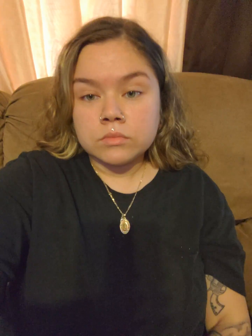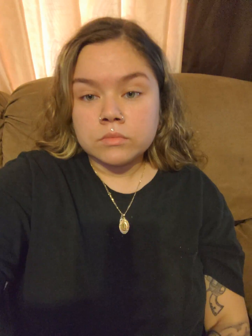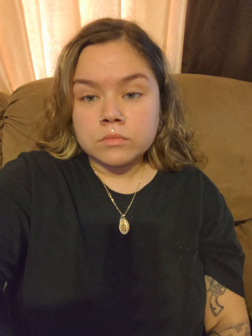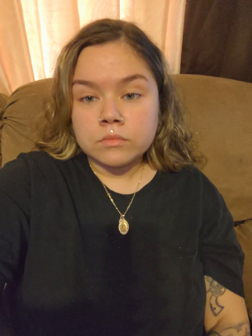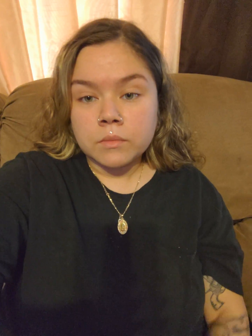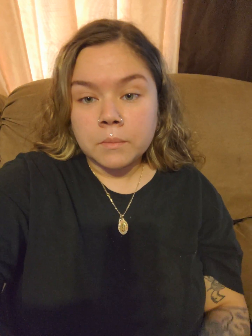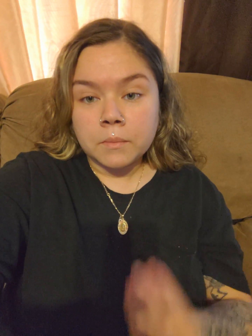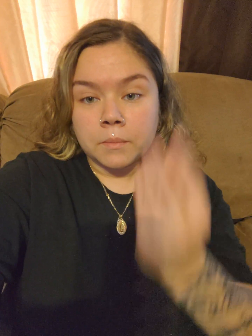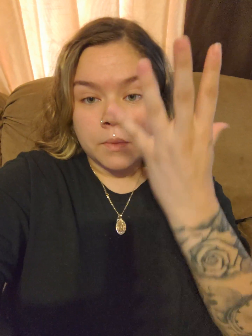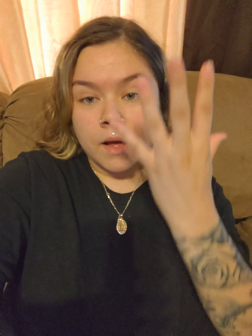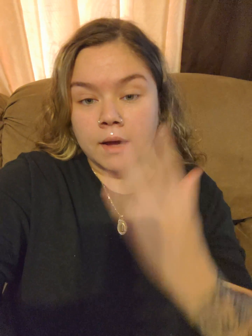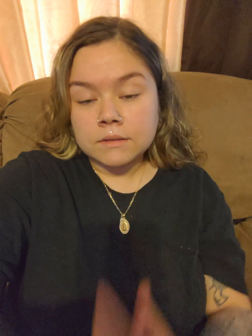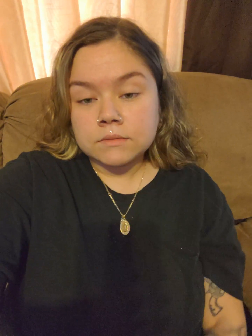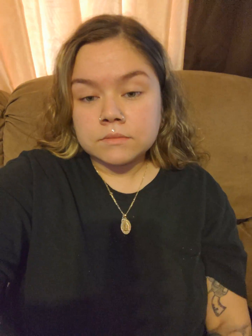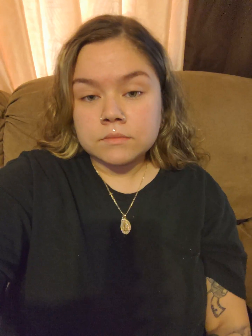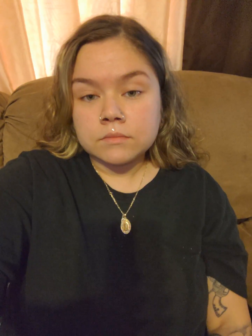plants